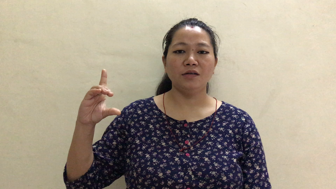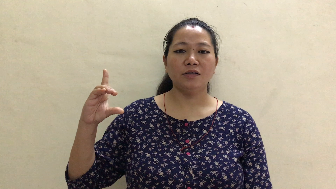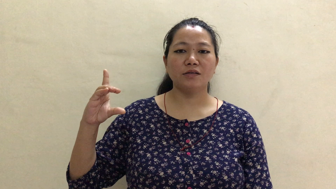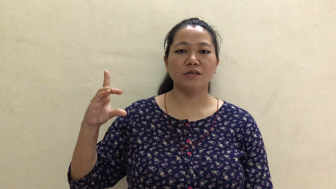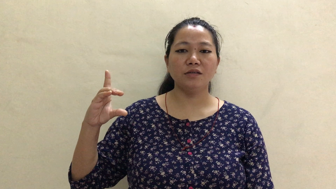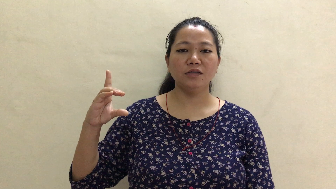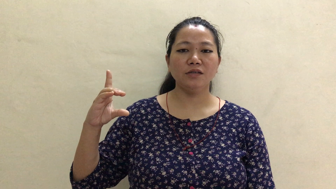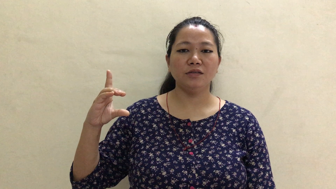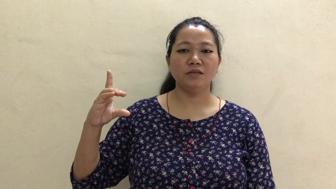ट